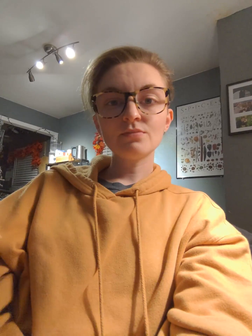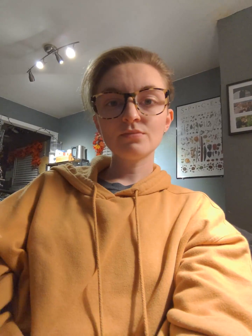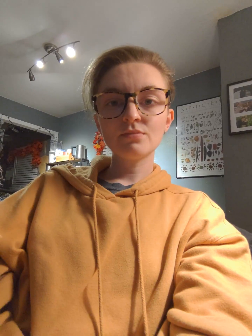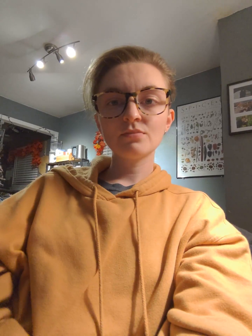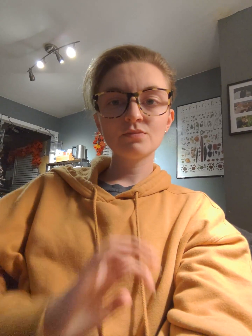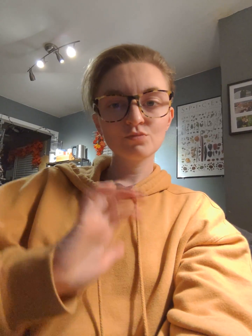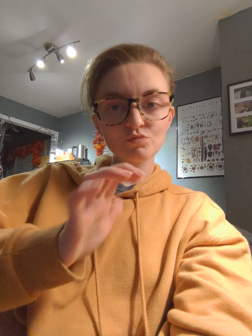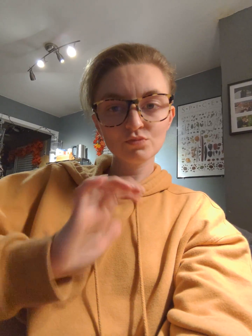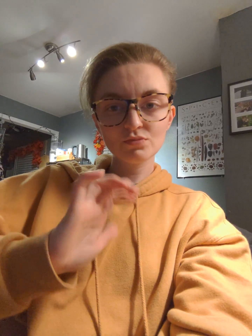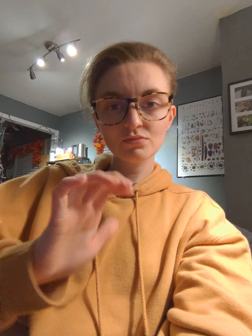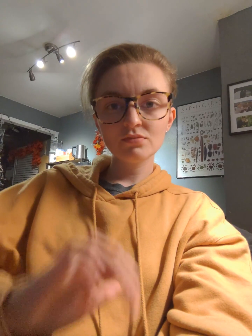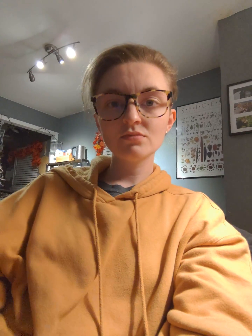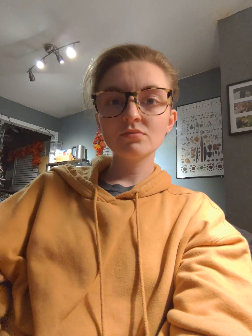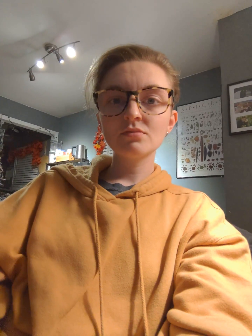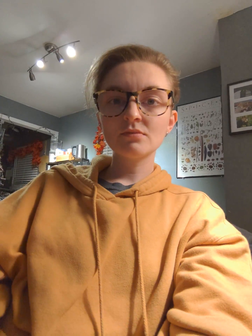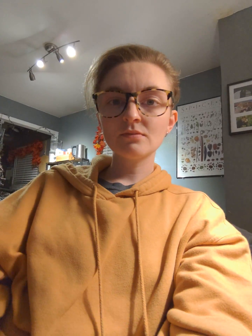cheese